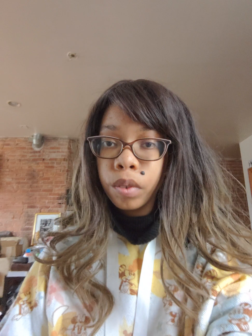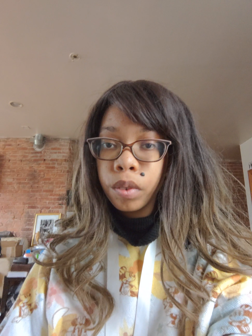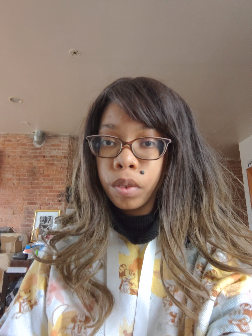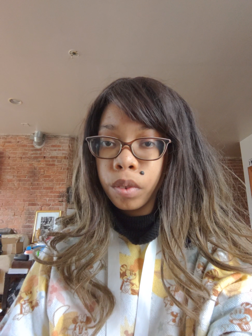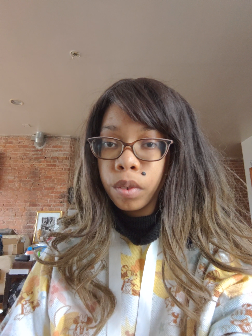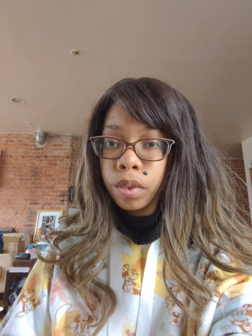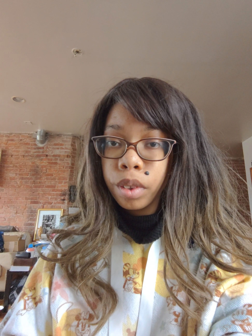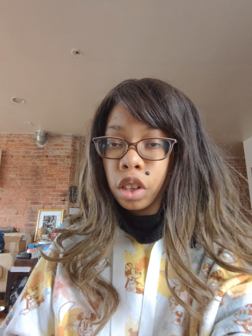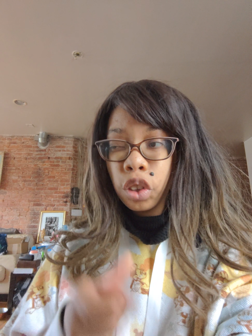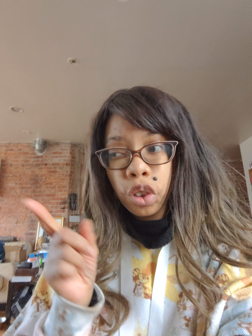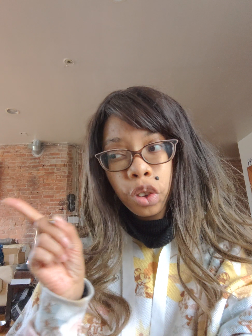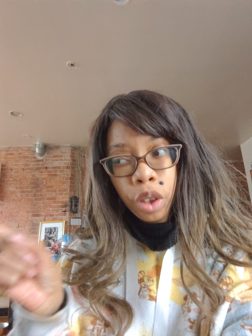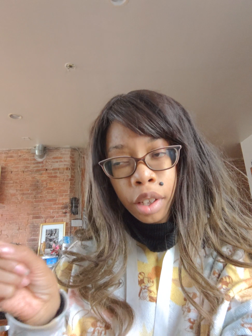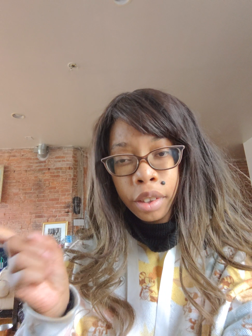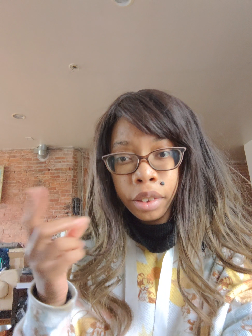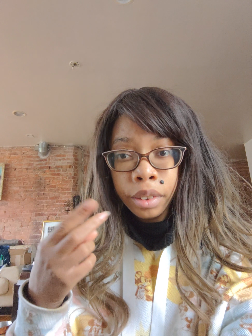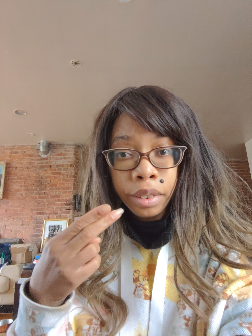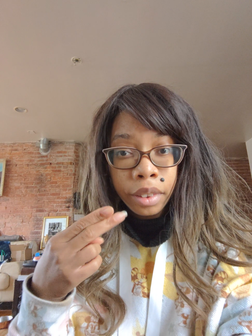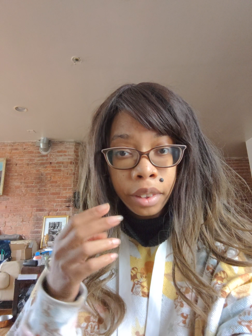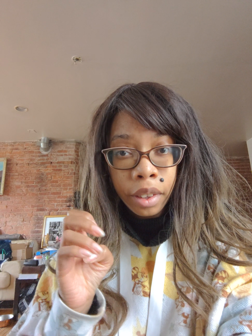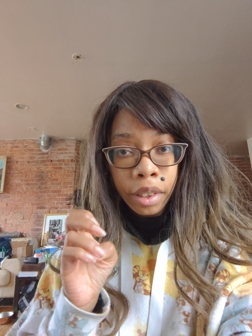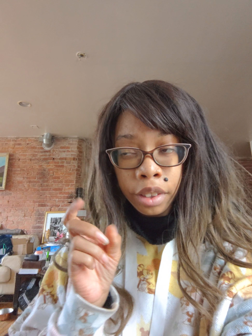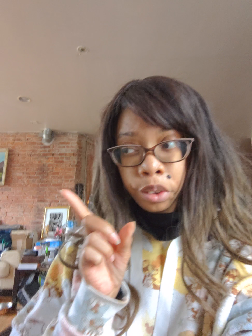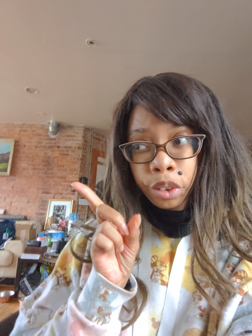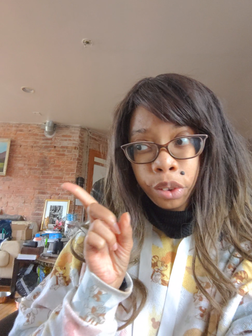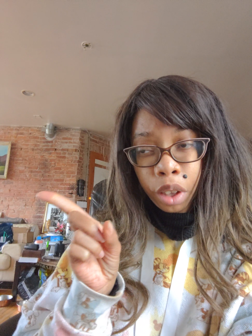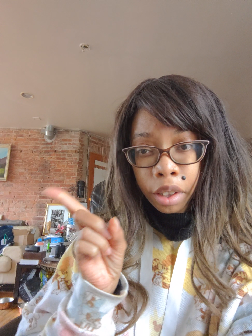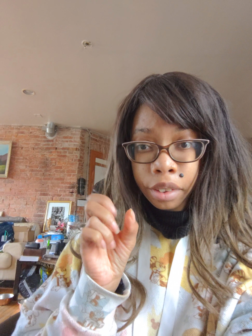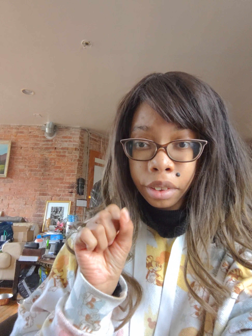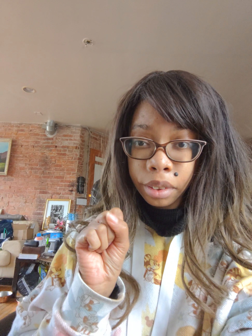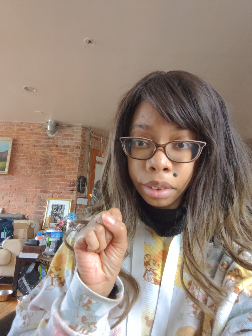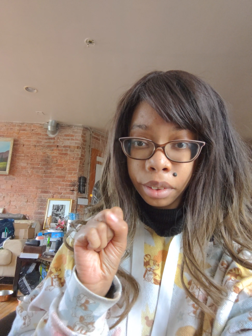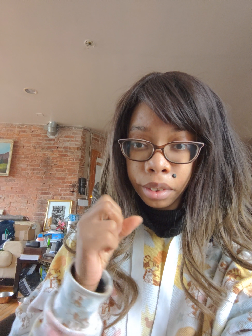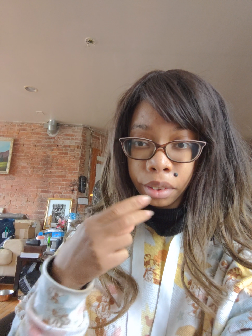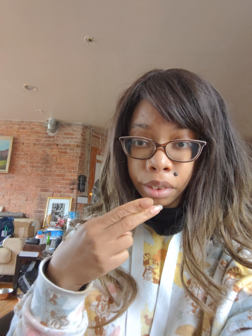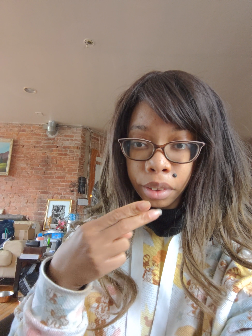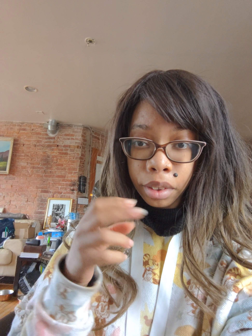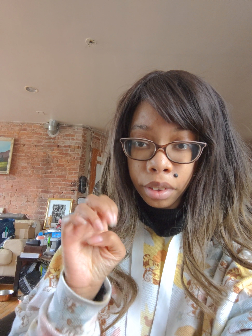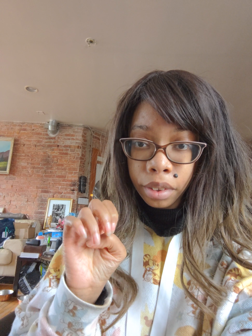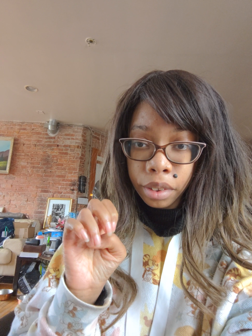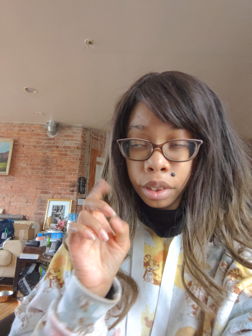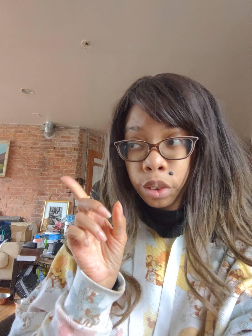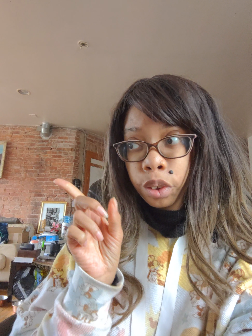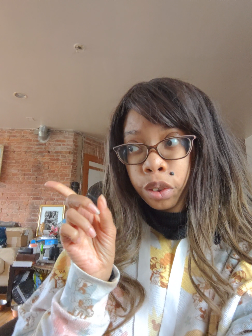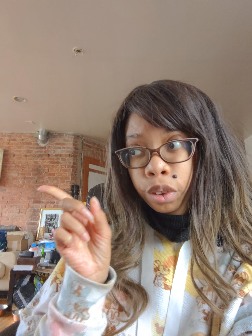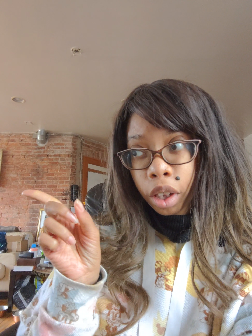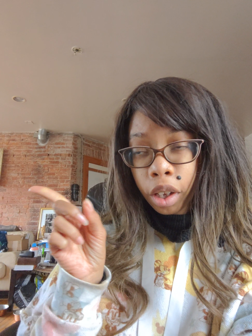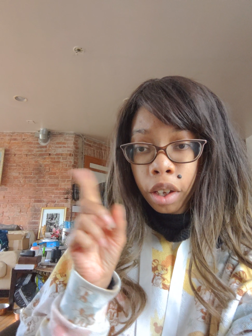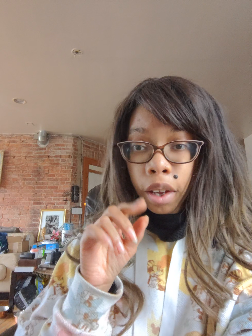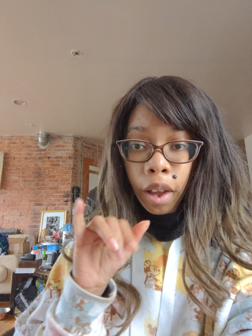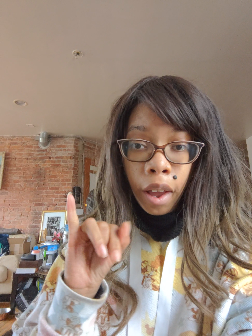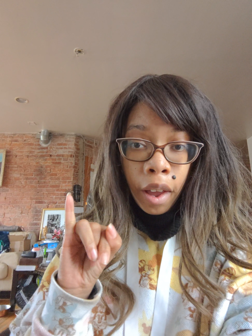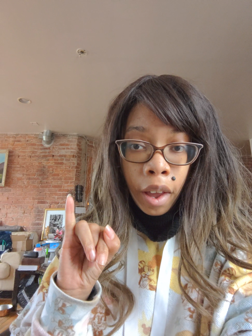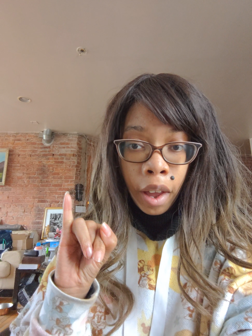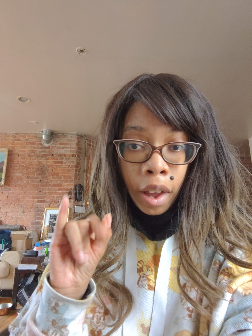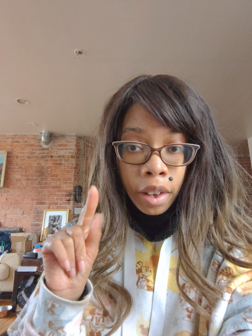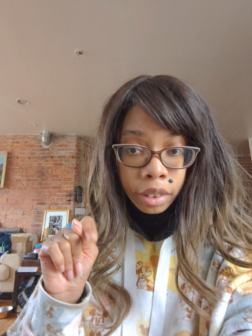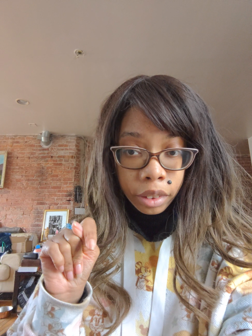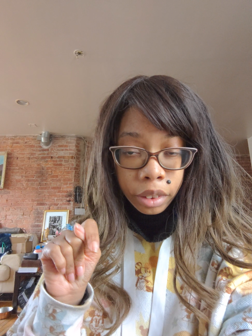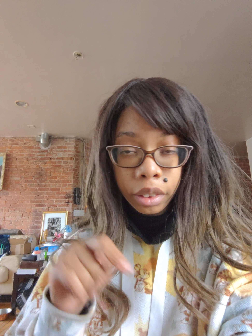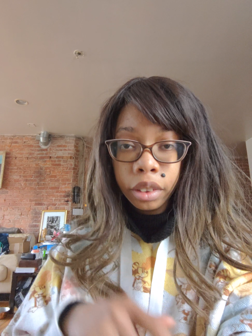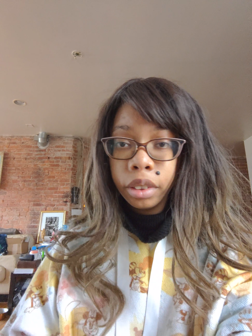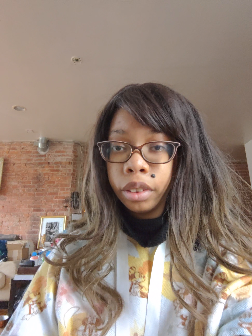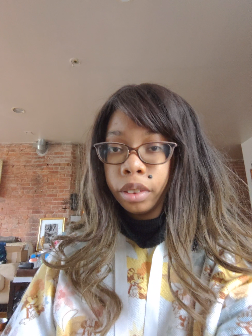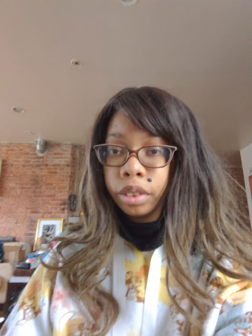he/she/it